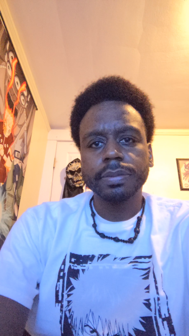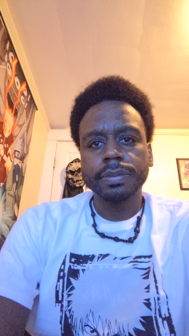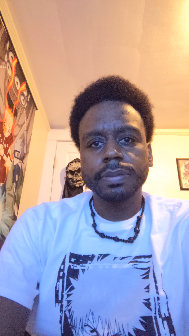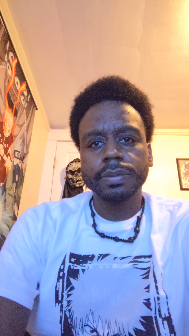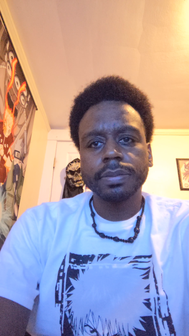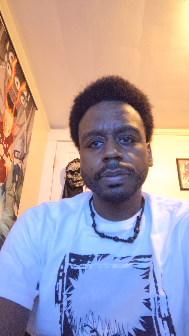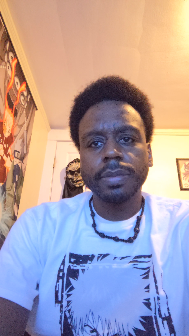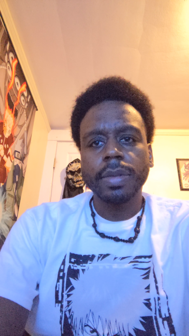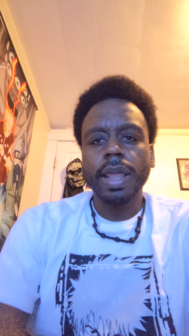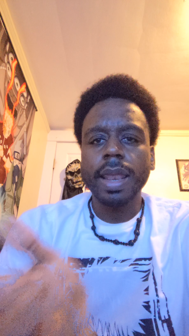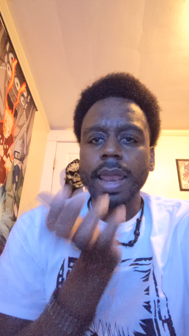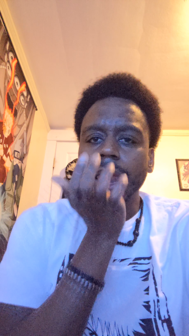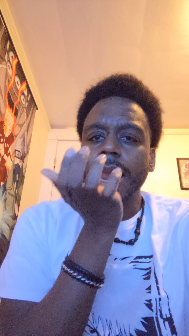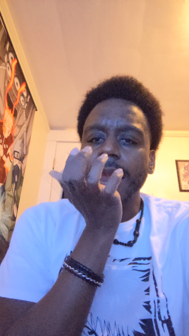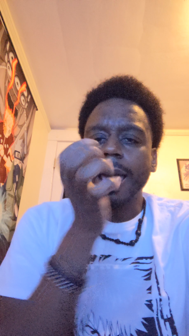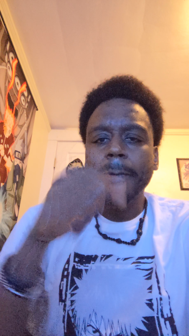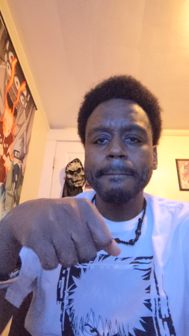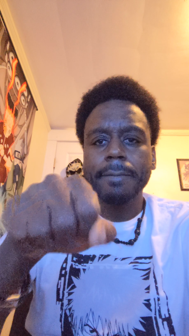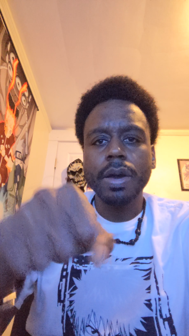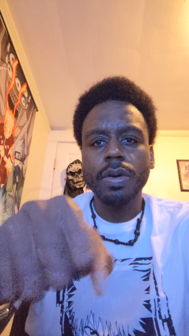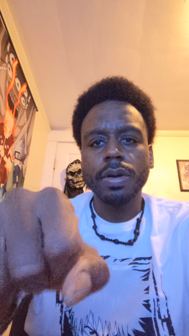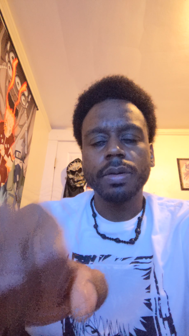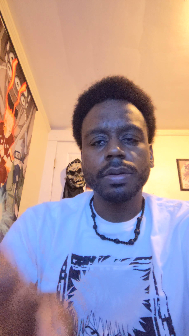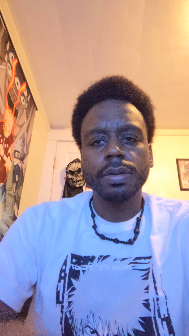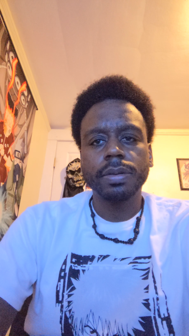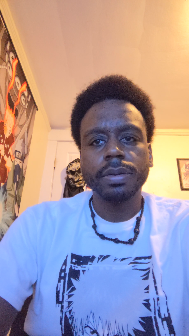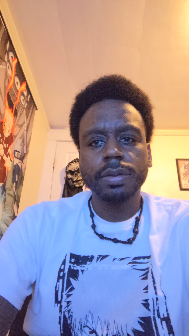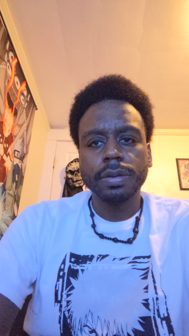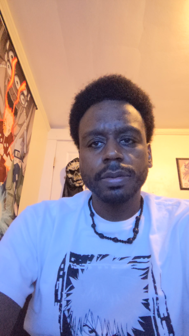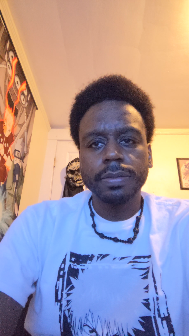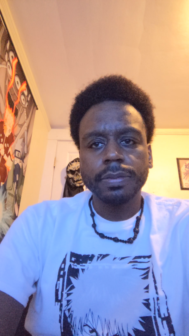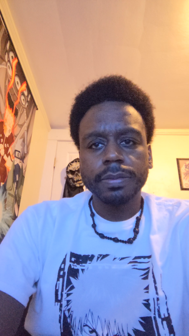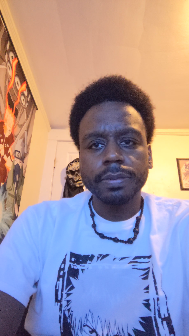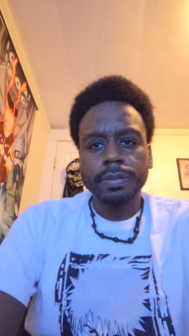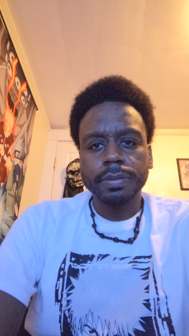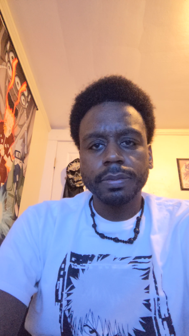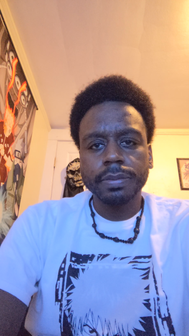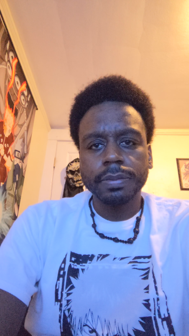lawn mower